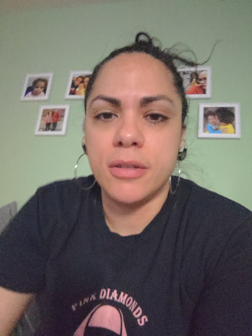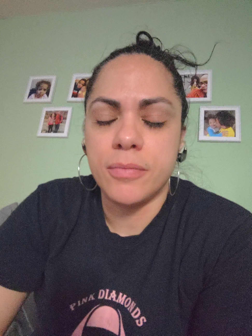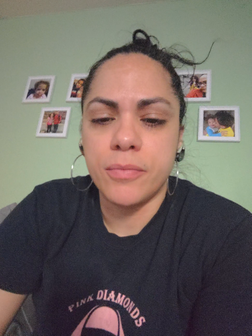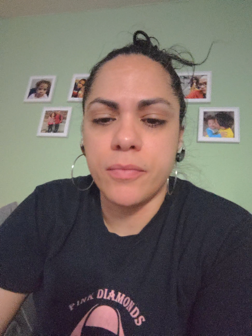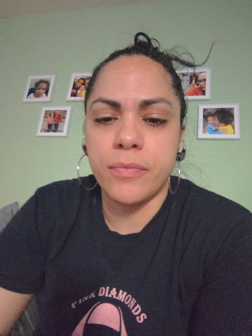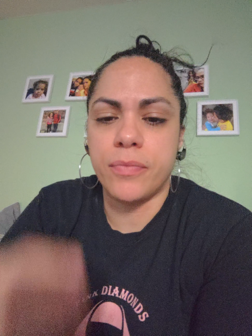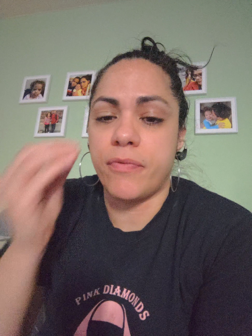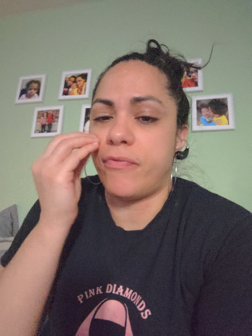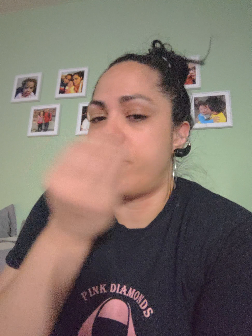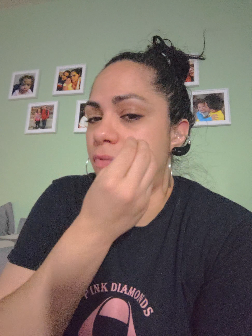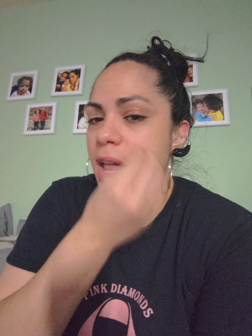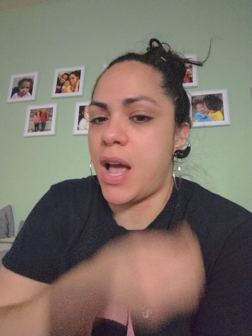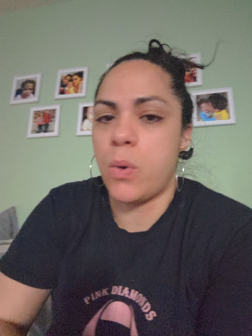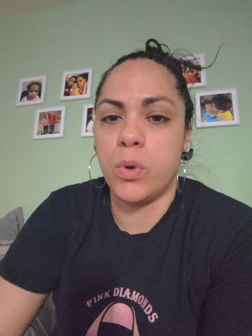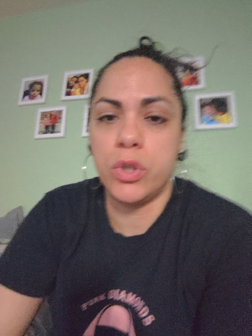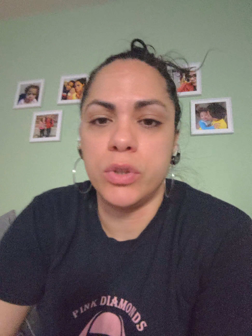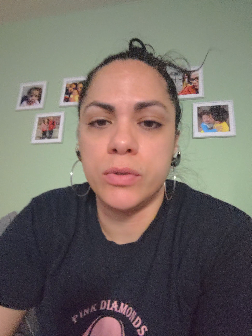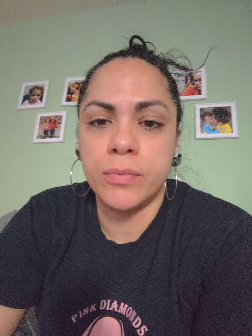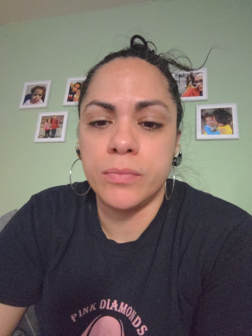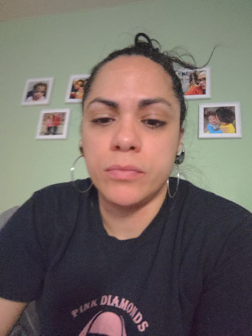flower